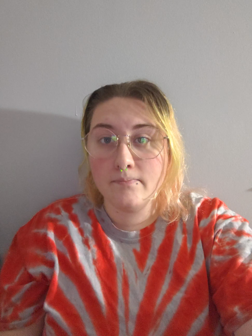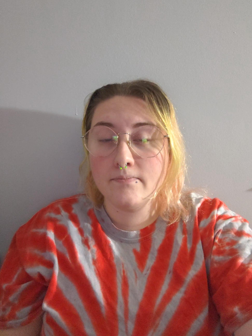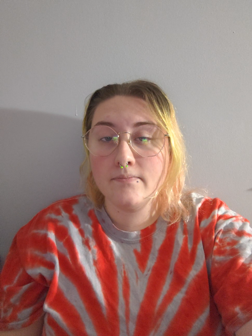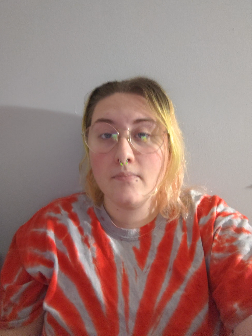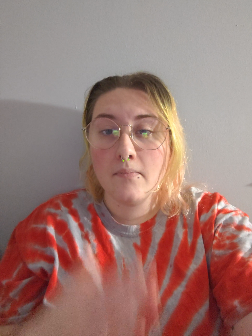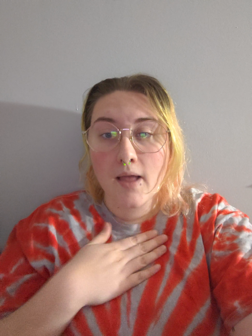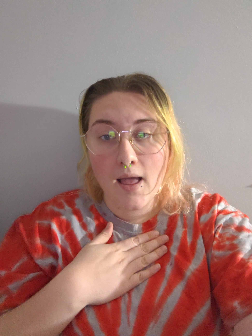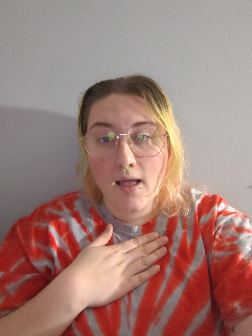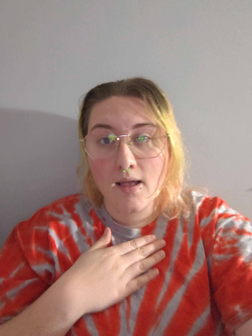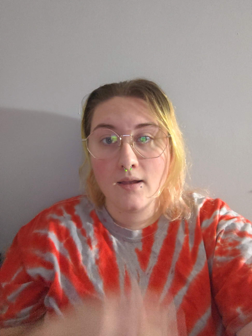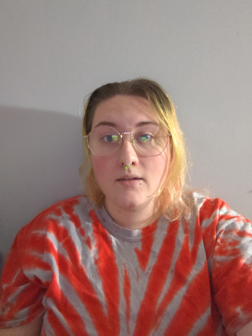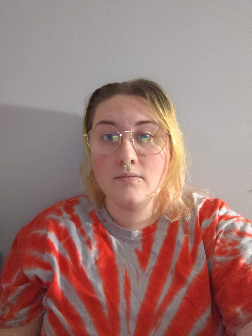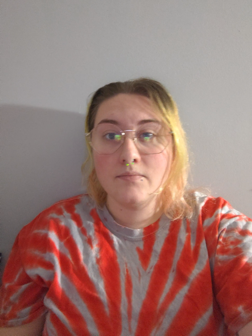my